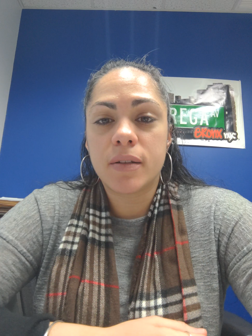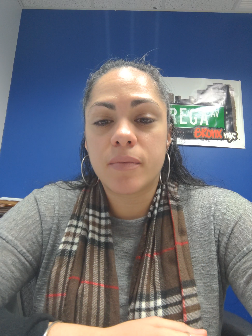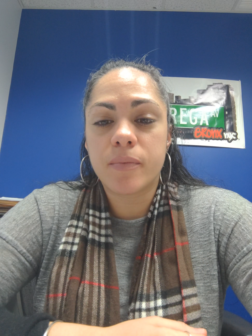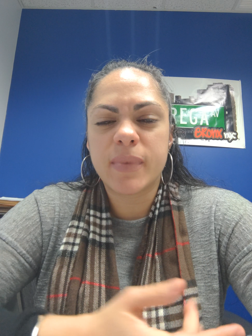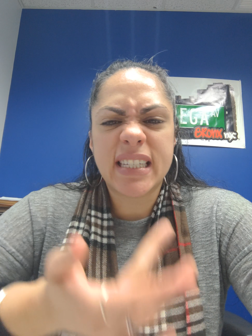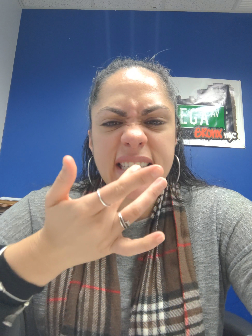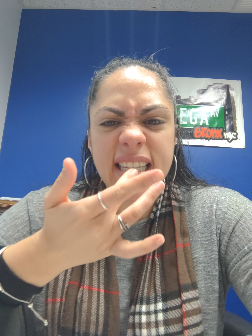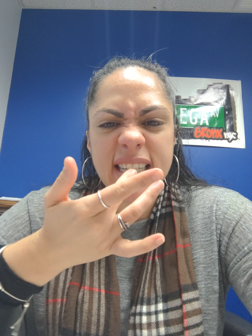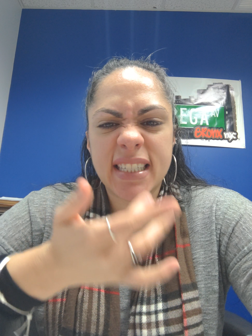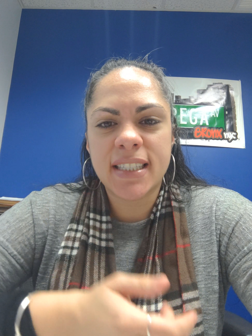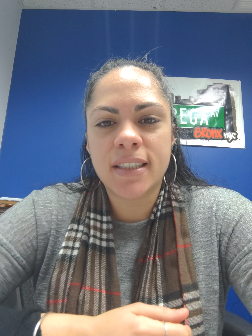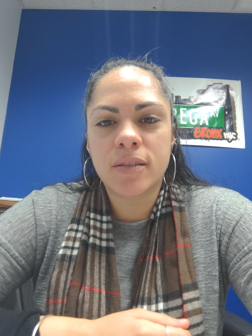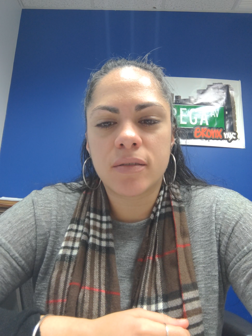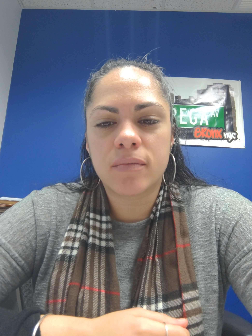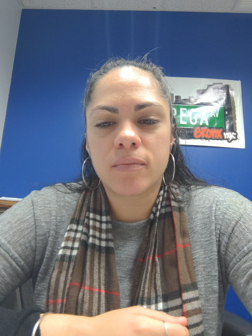taste